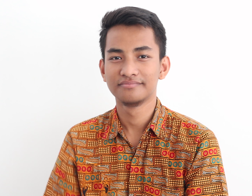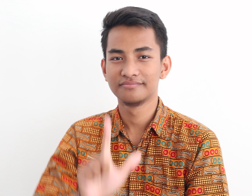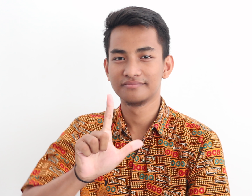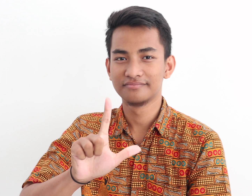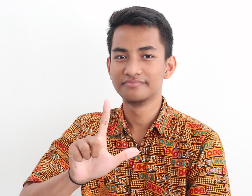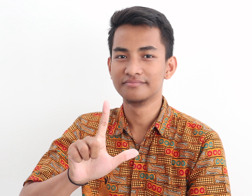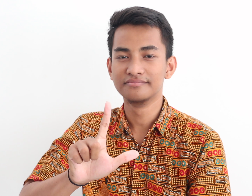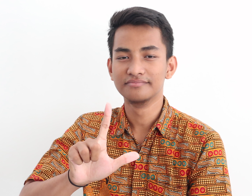L